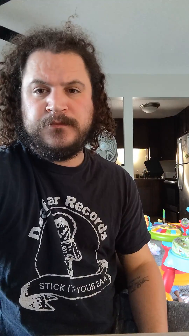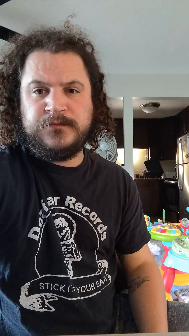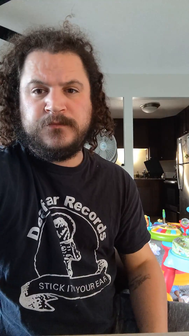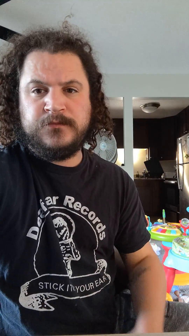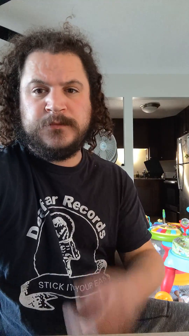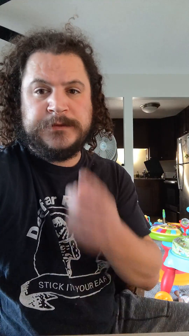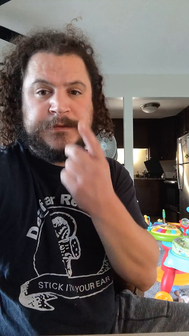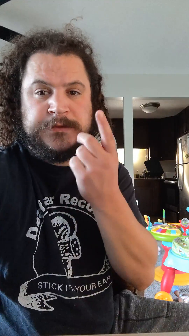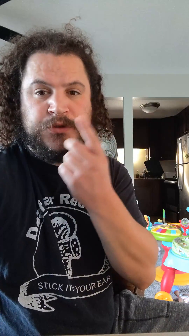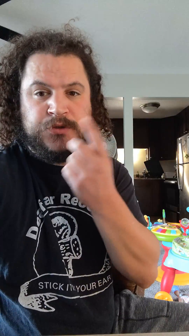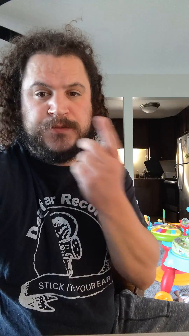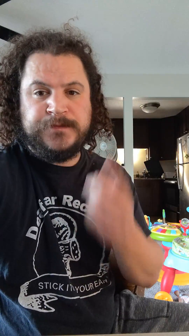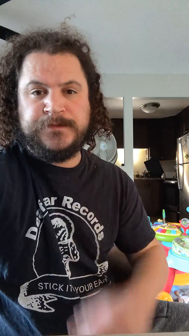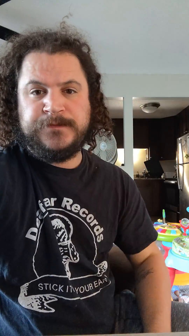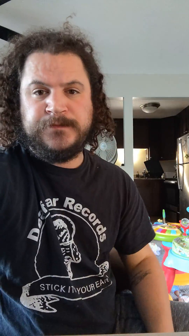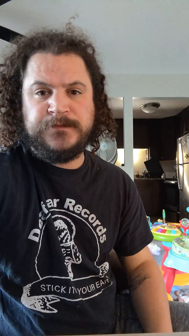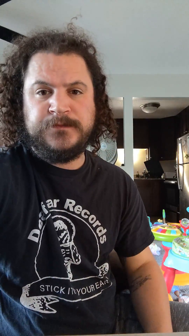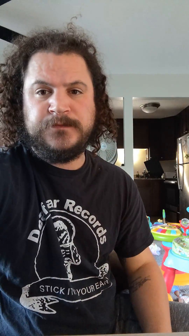dinner